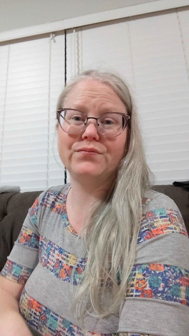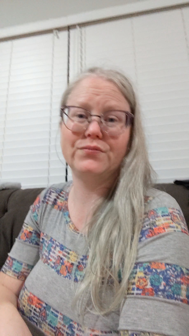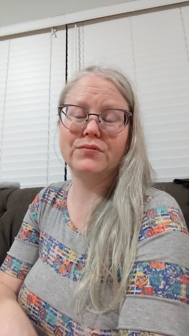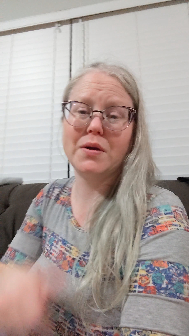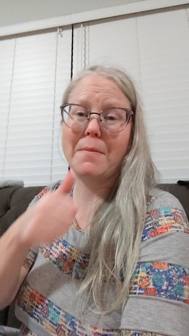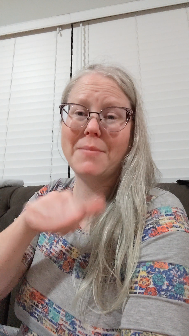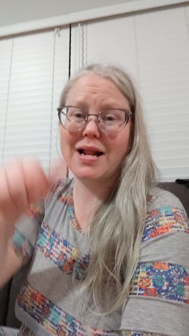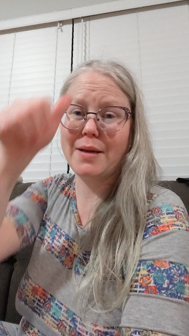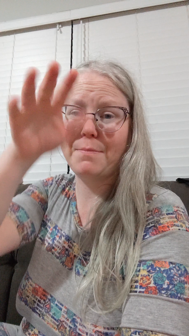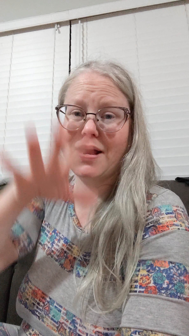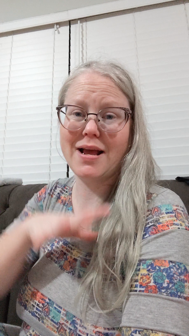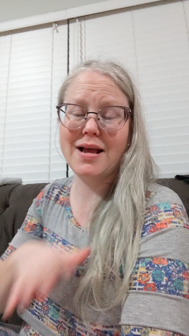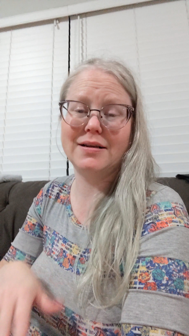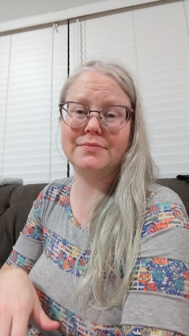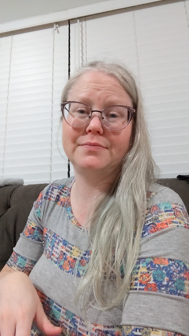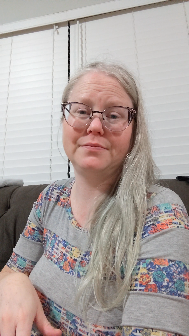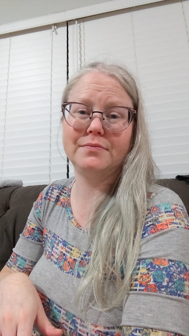mailman